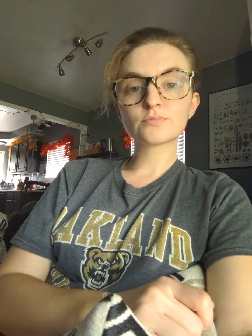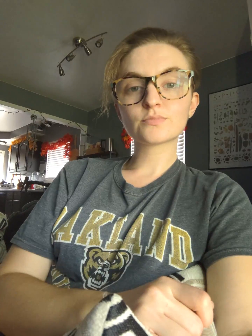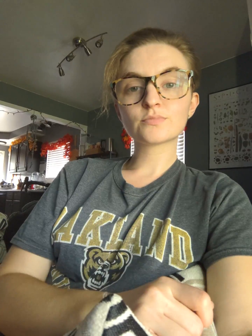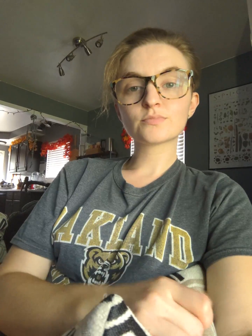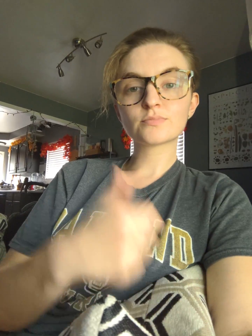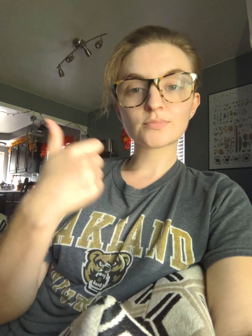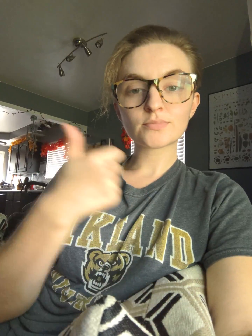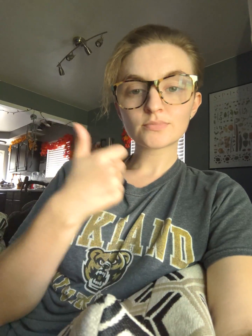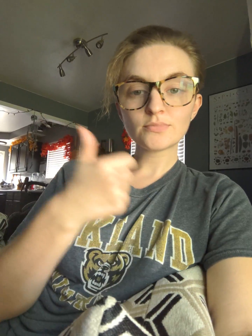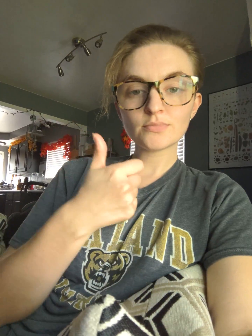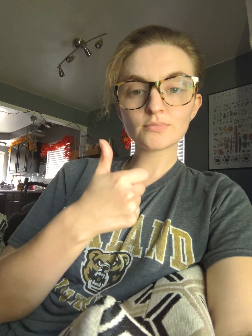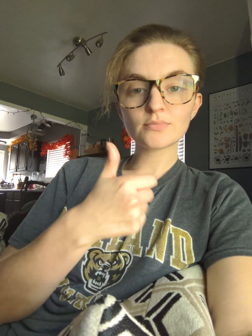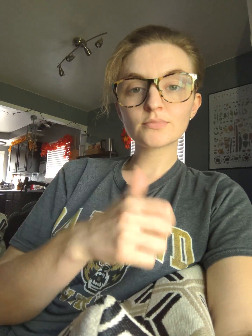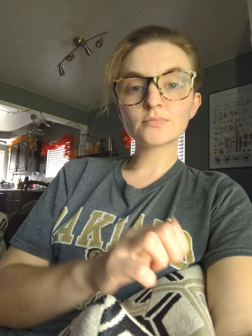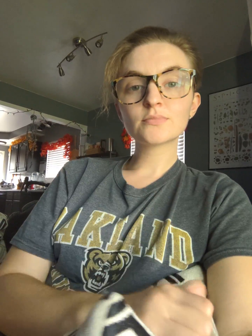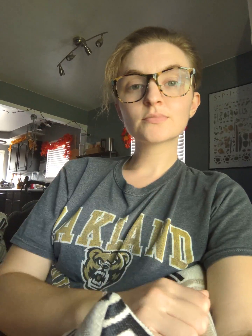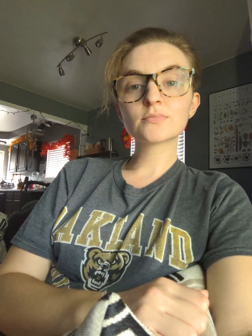game